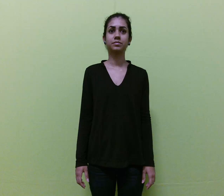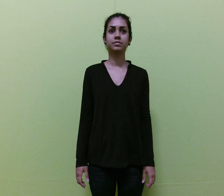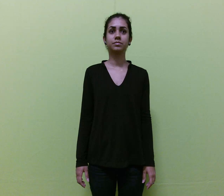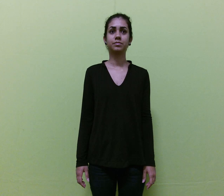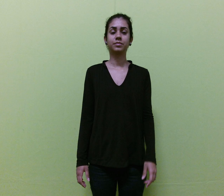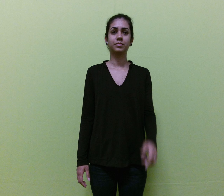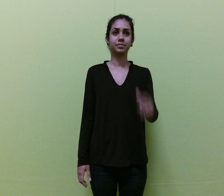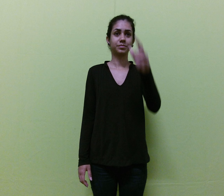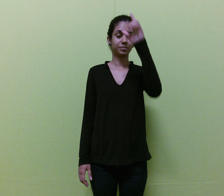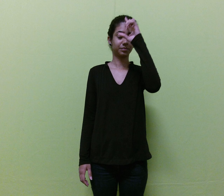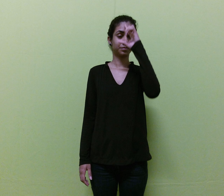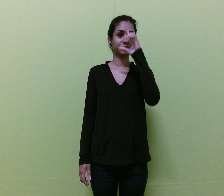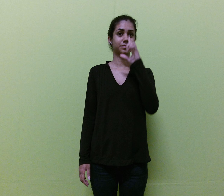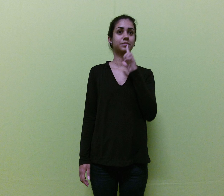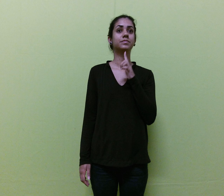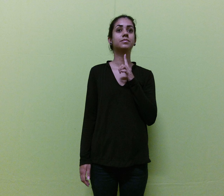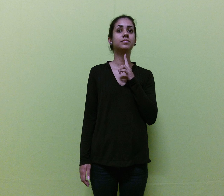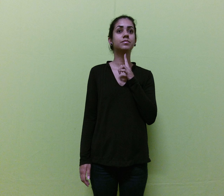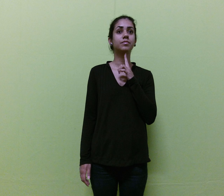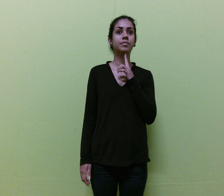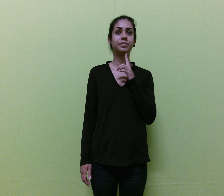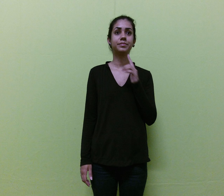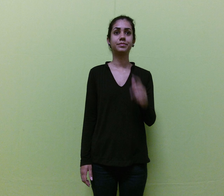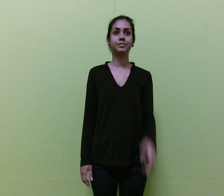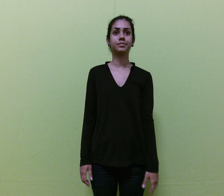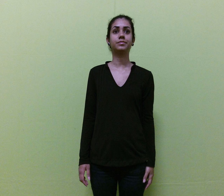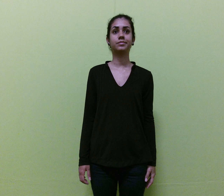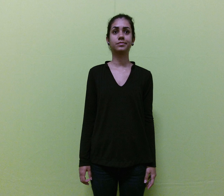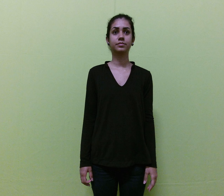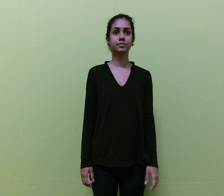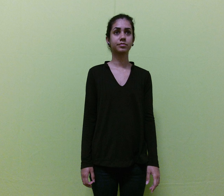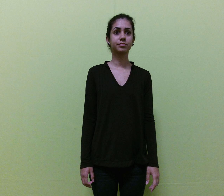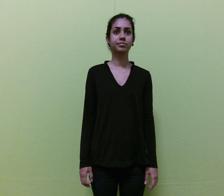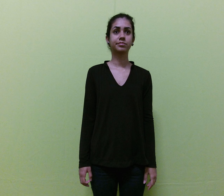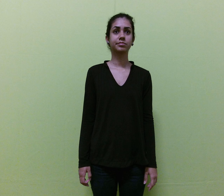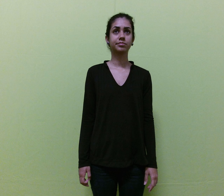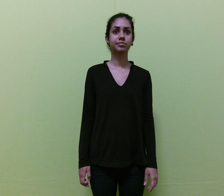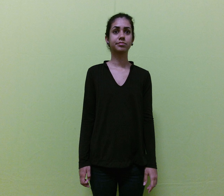amarelo